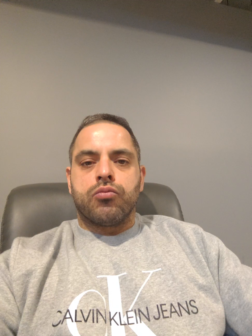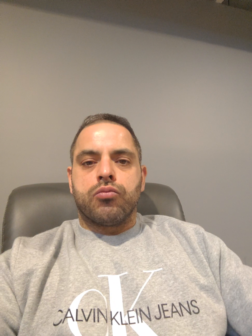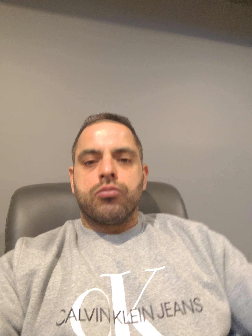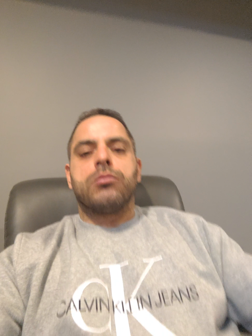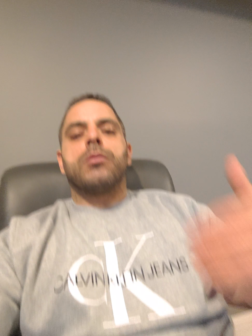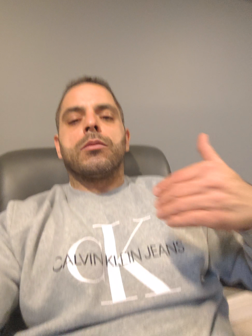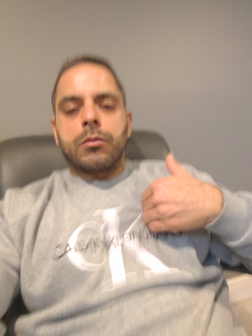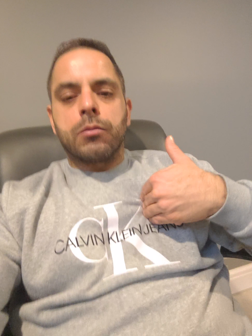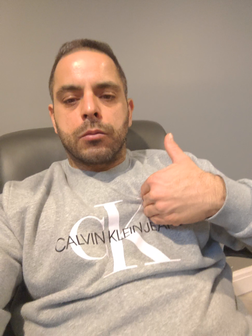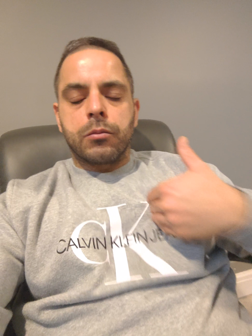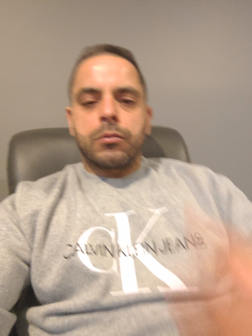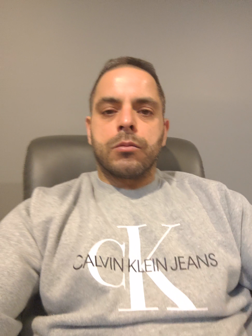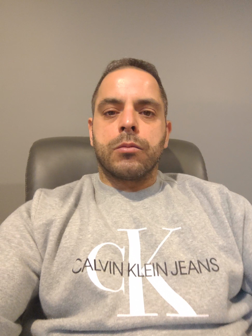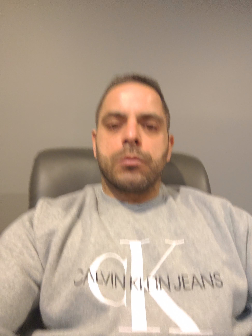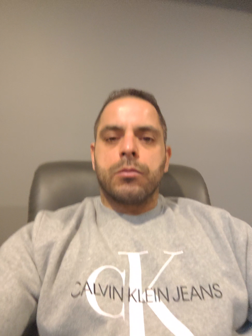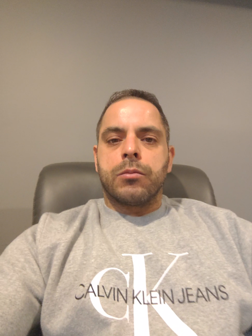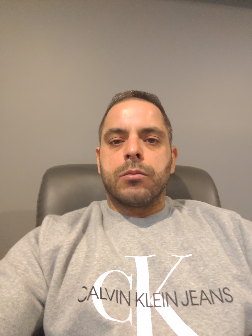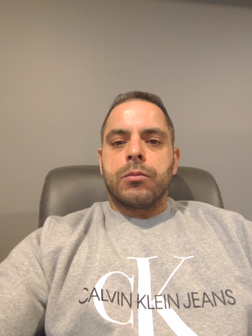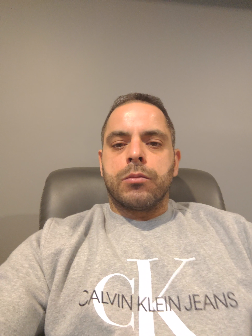have